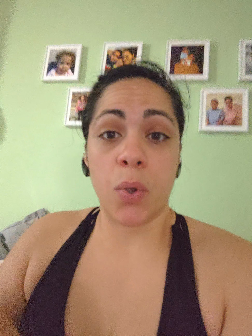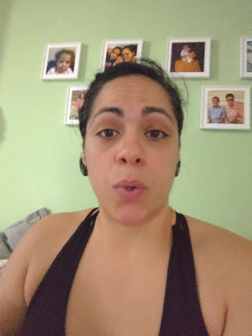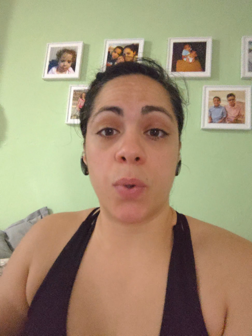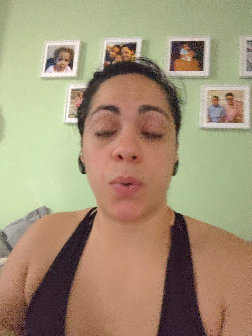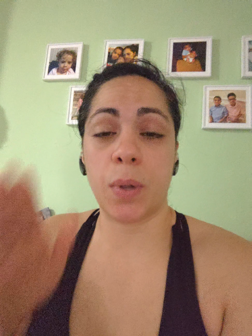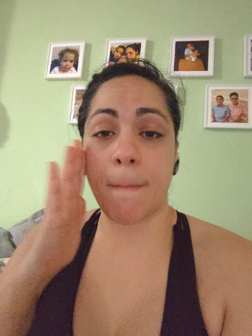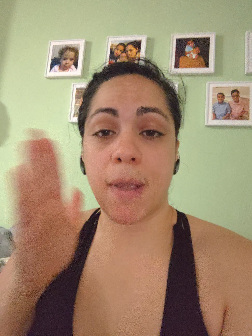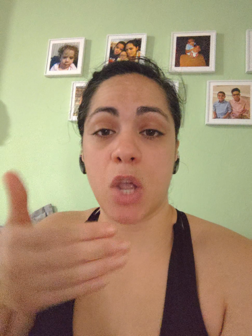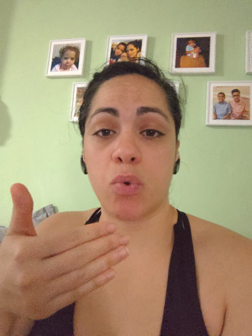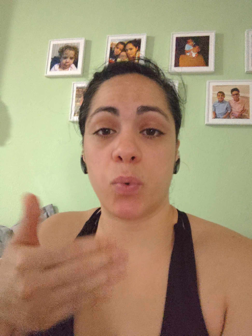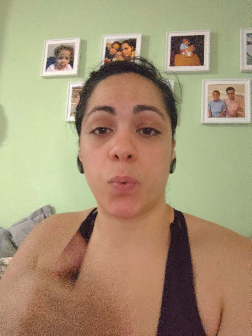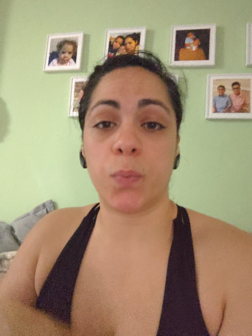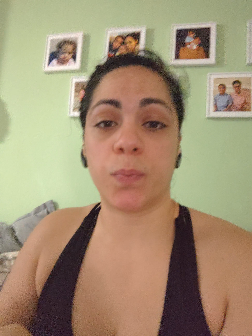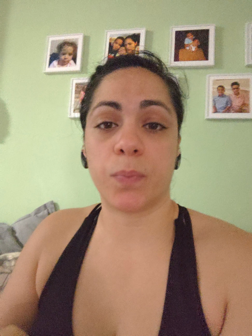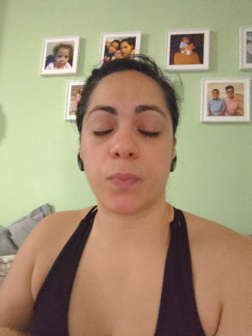bedroom